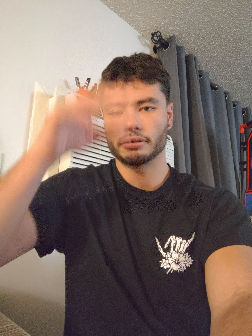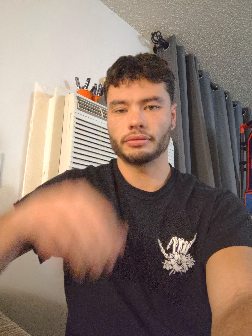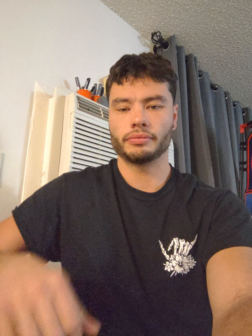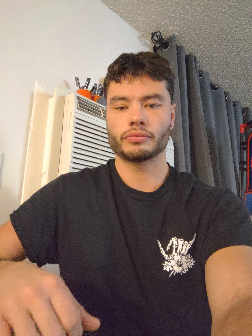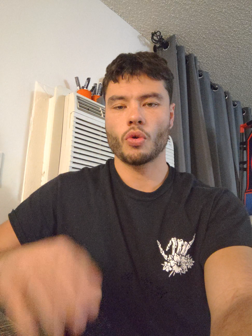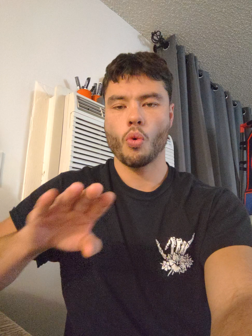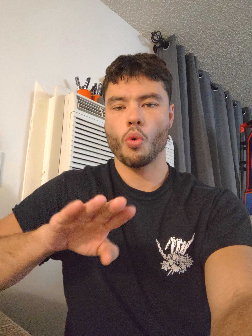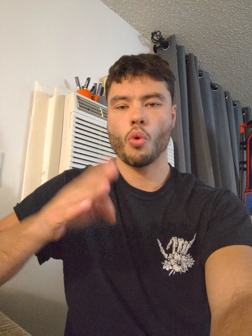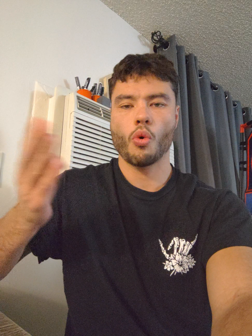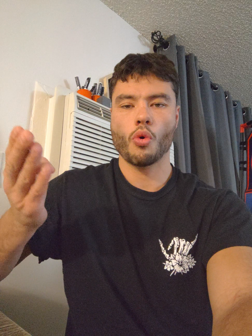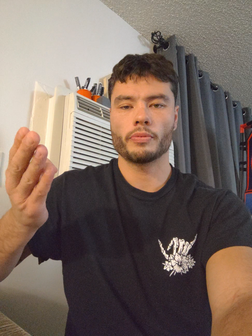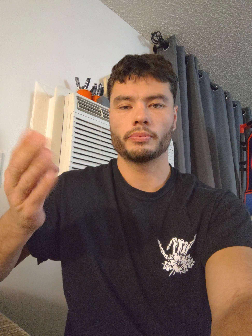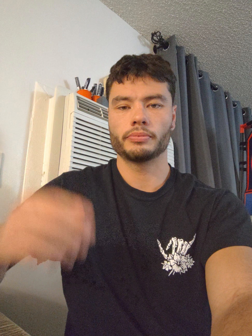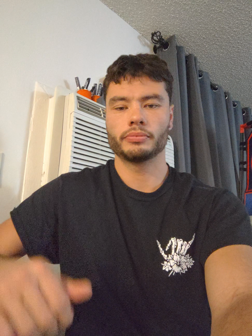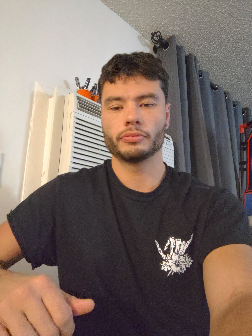open